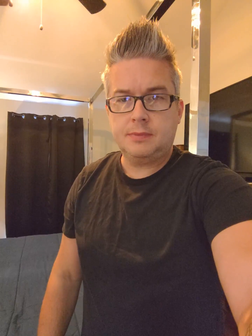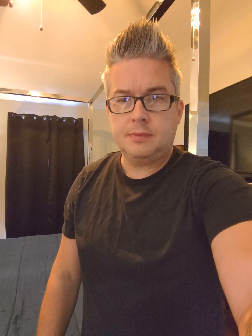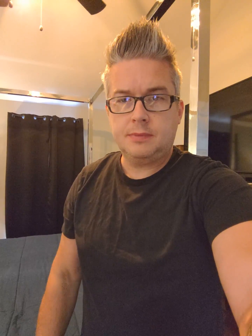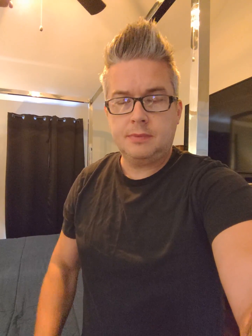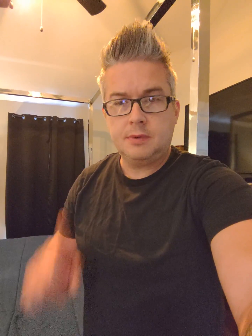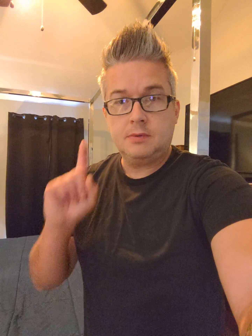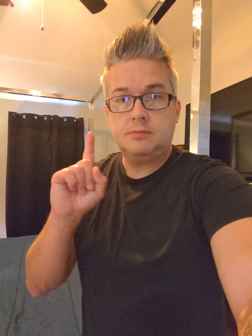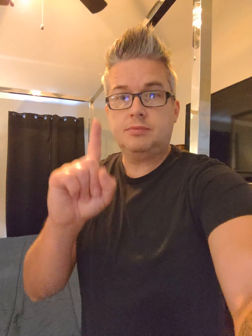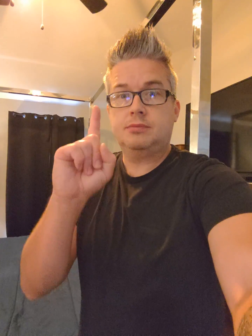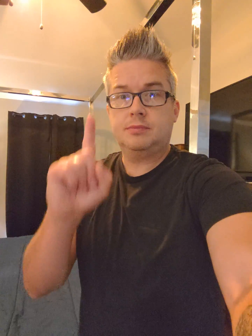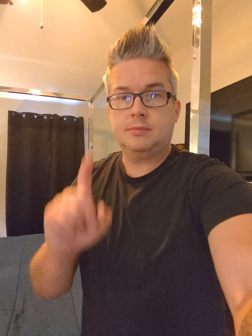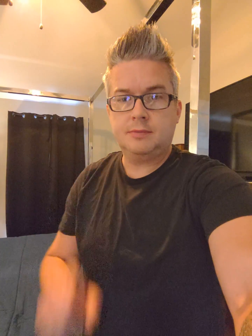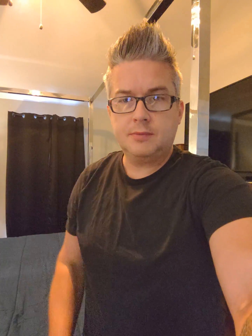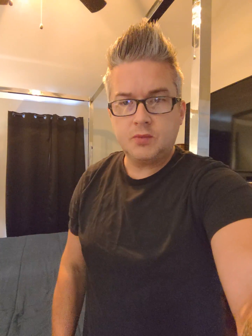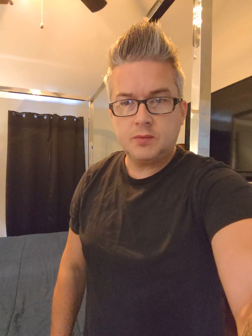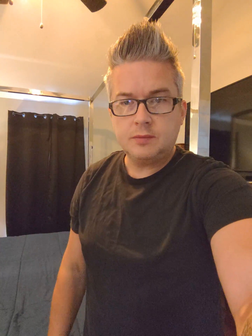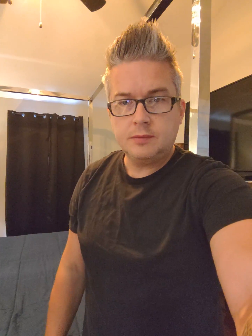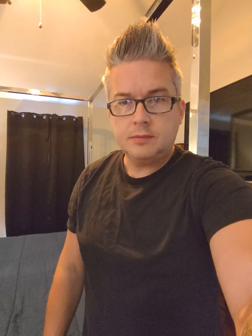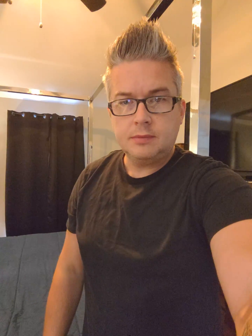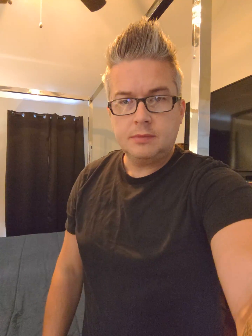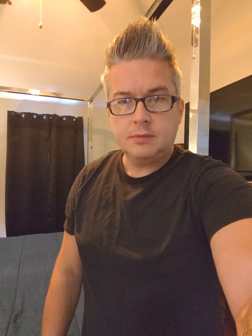bump